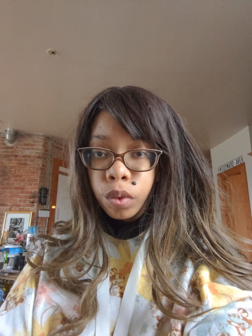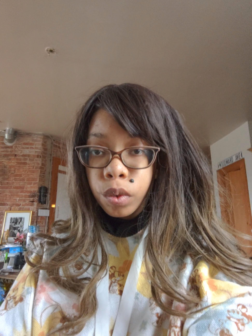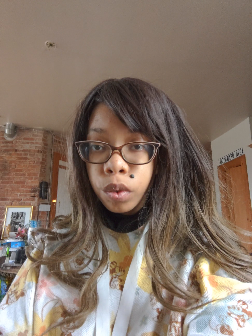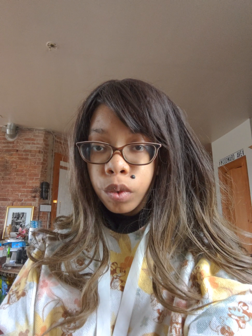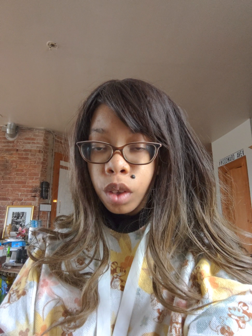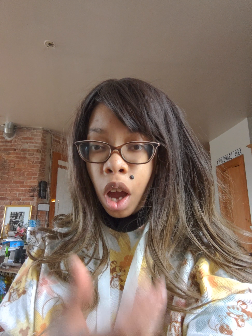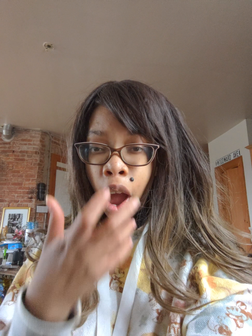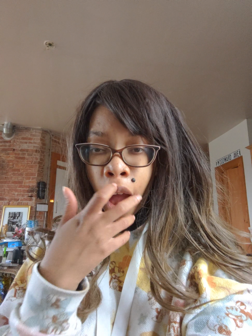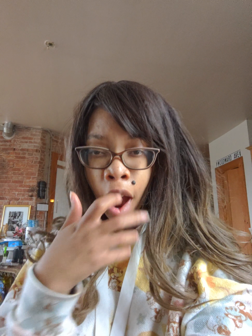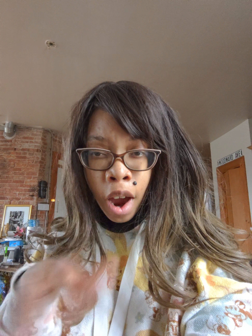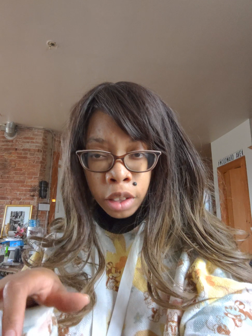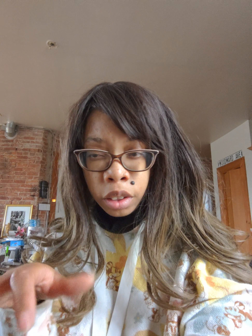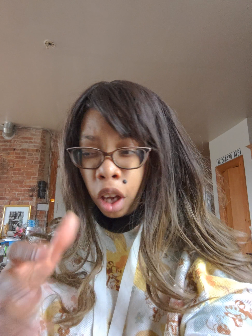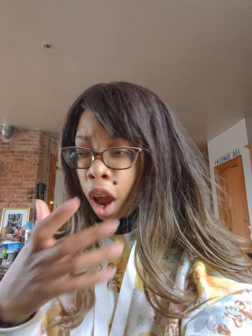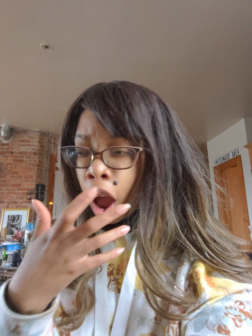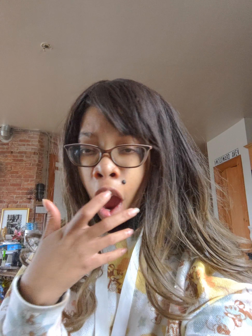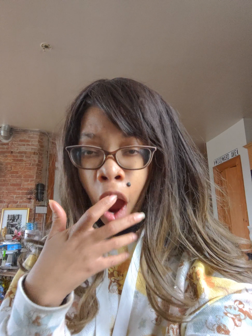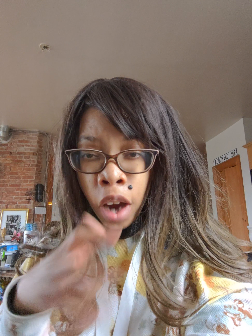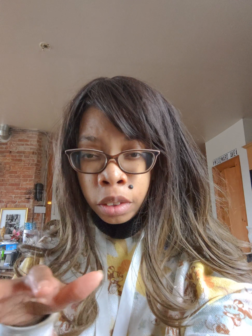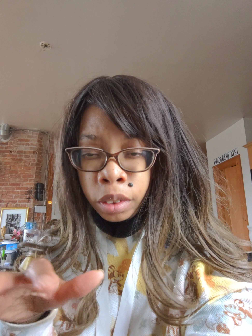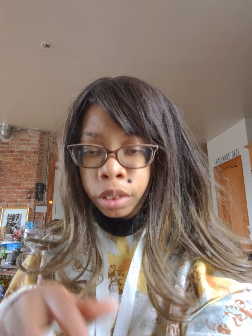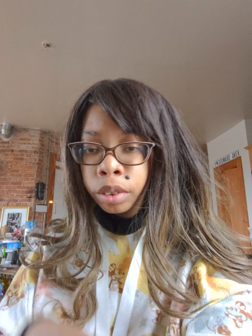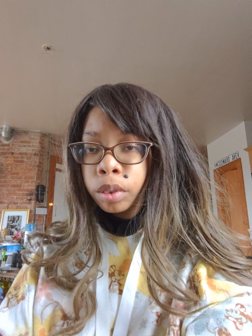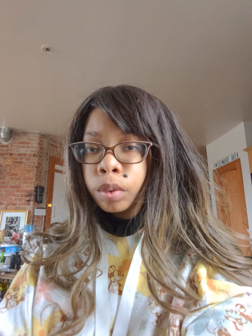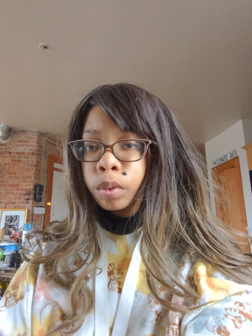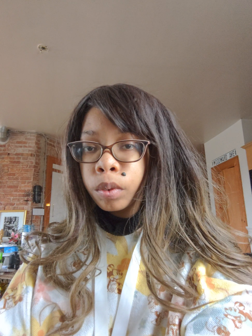hot